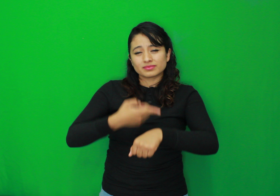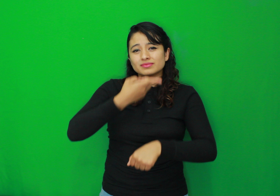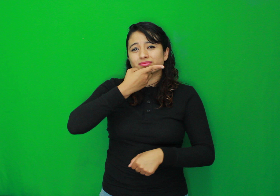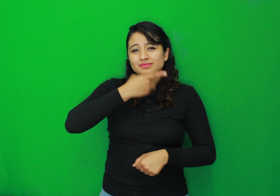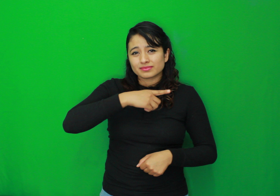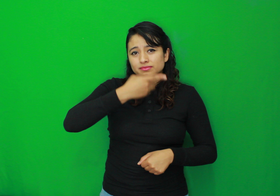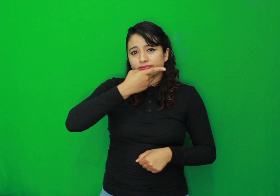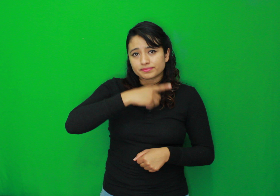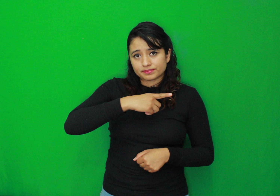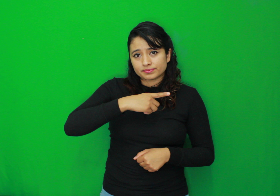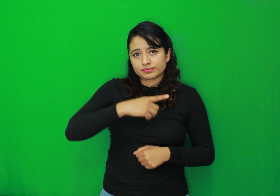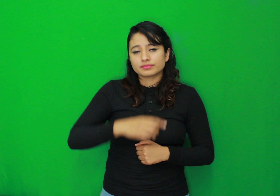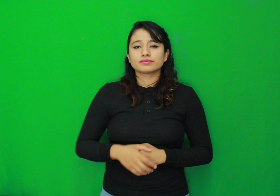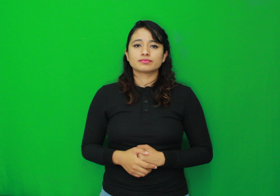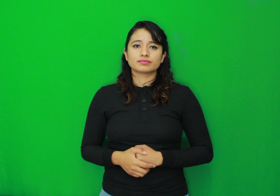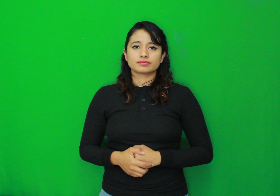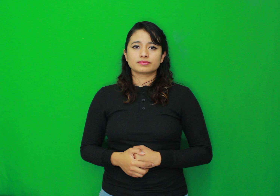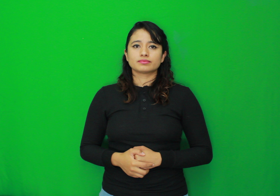diabetes